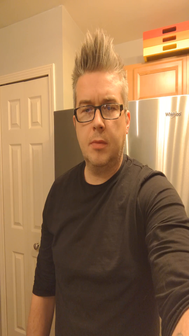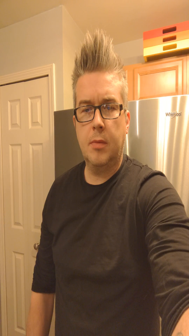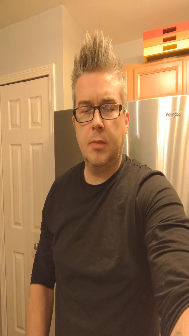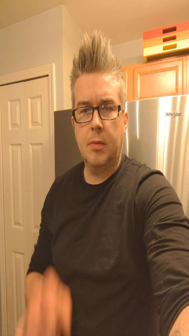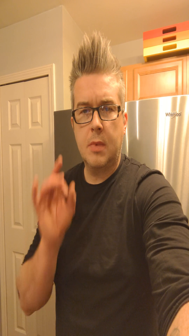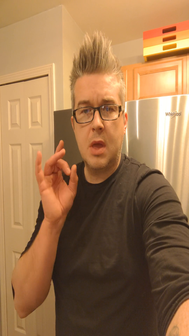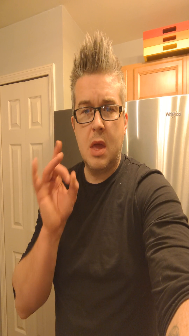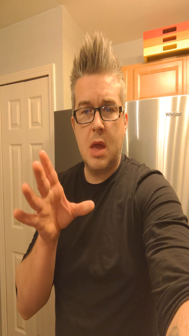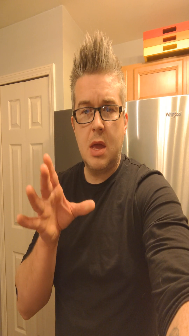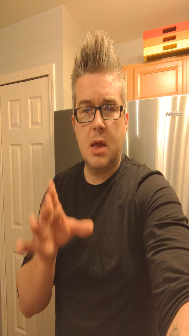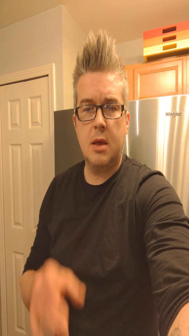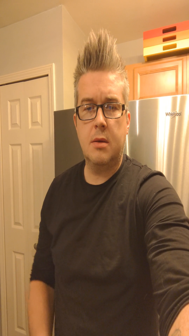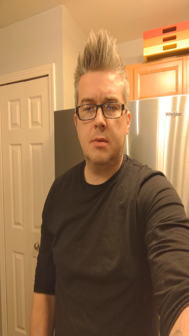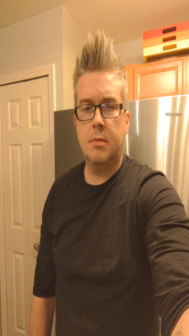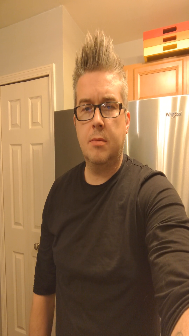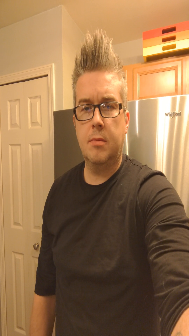hate